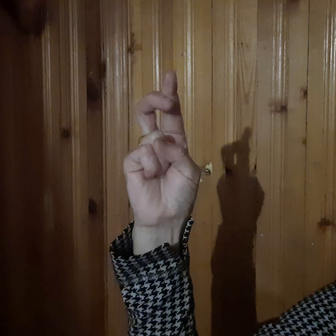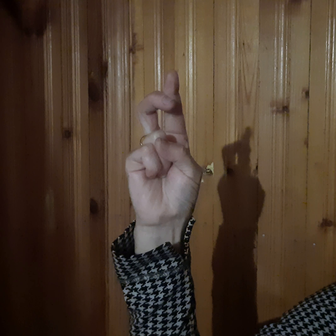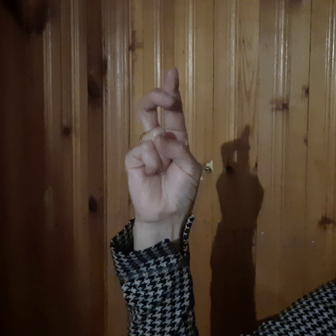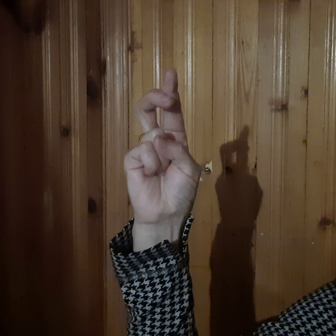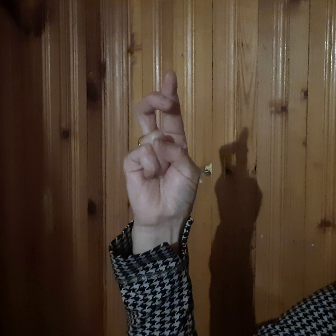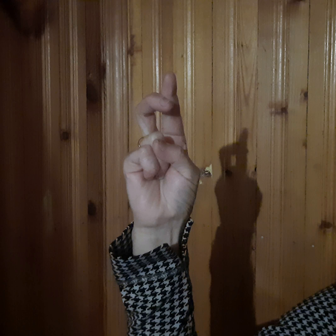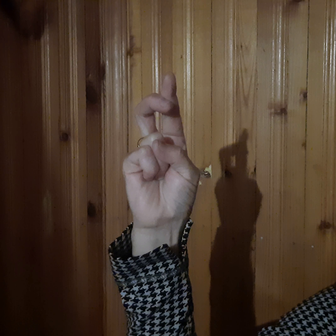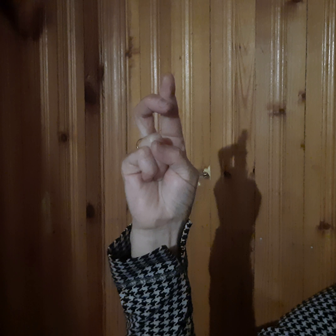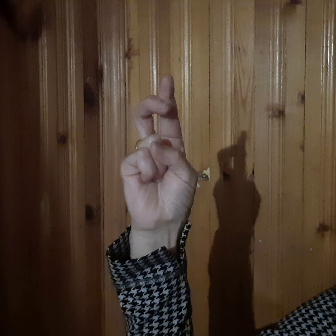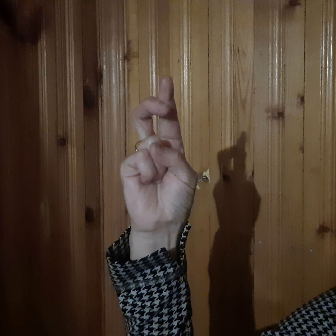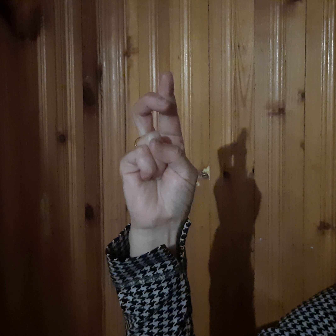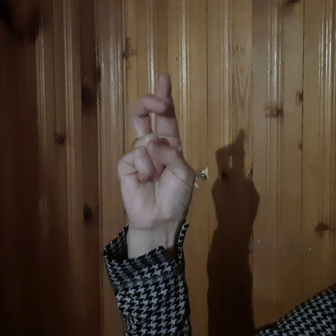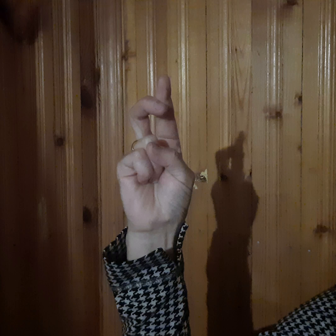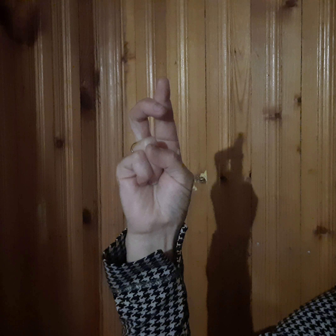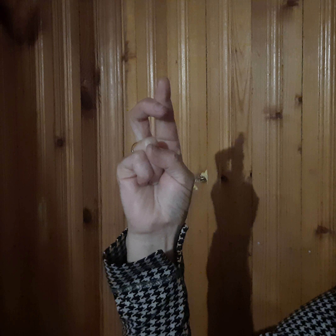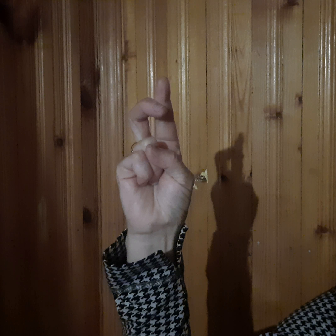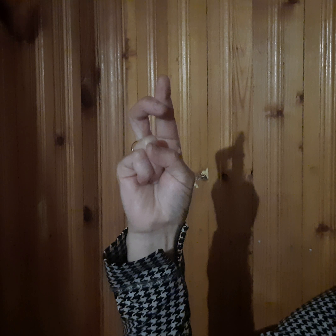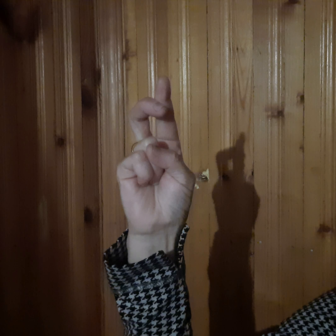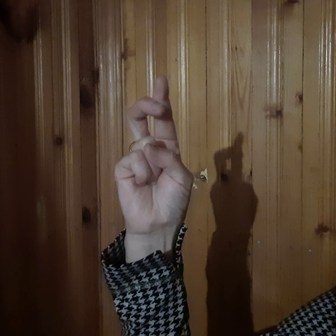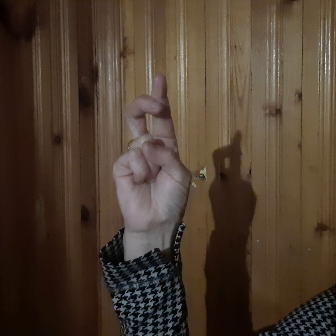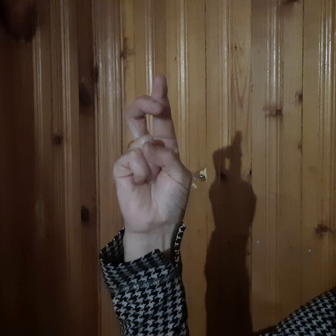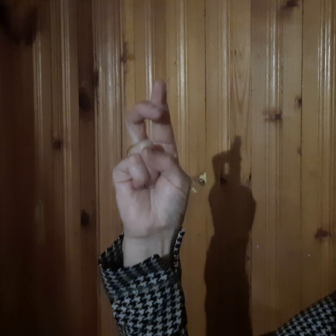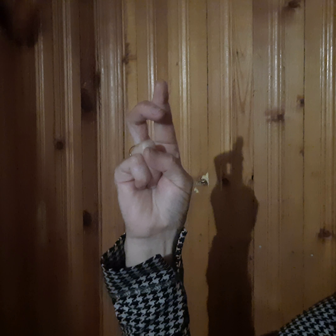Б